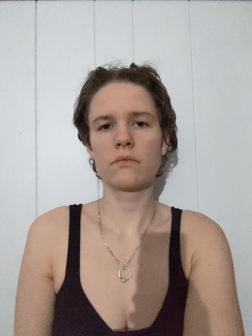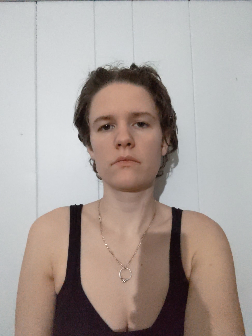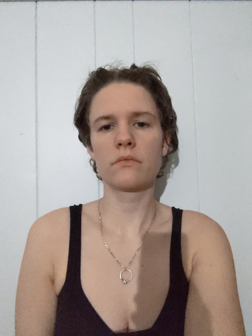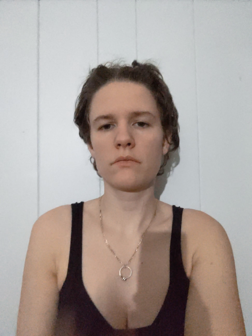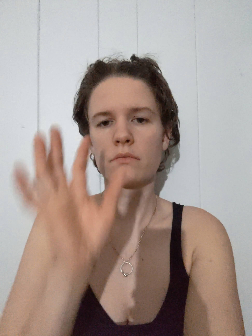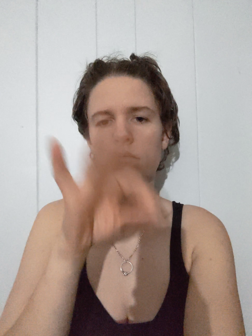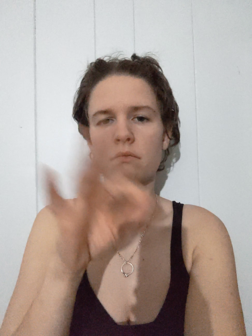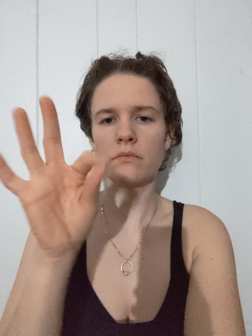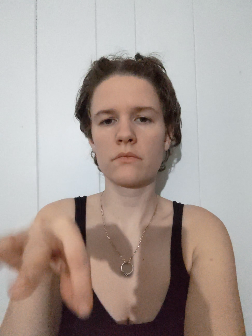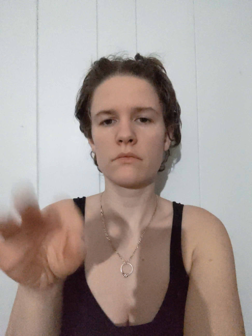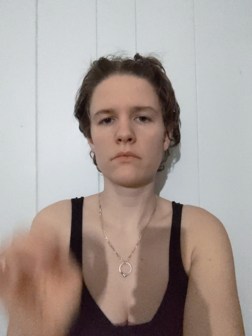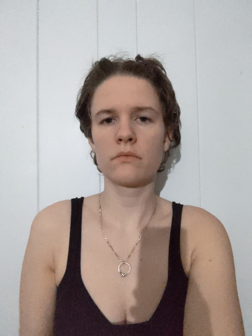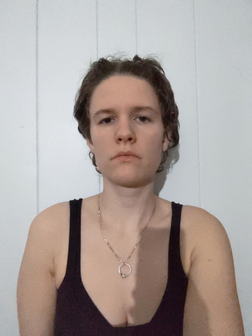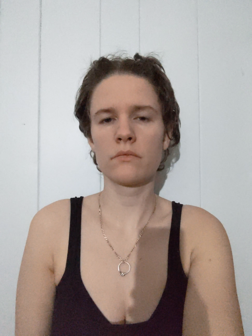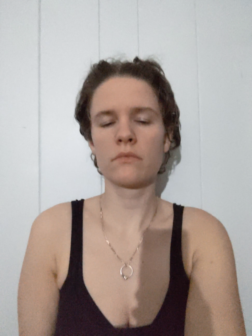french fries